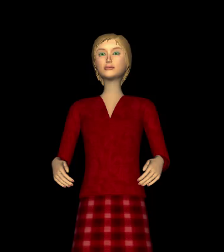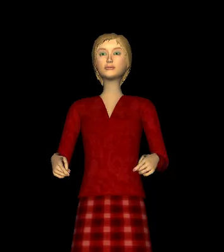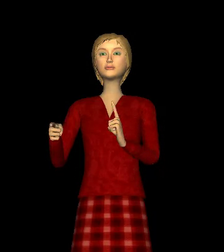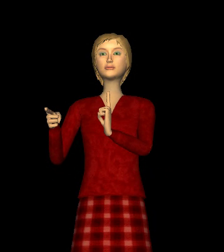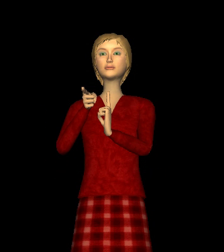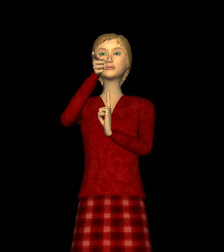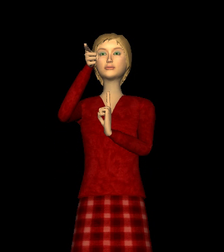مهم